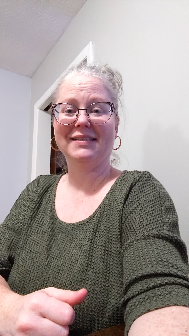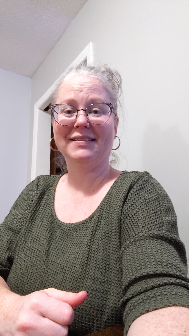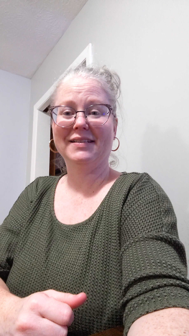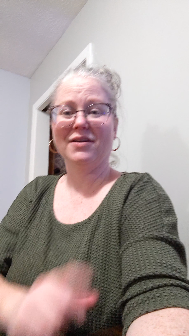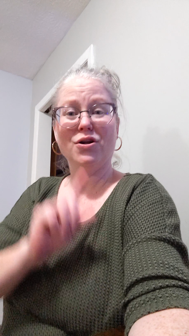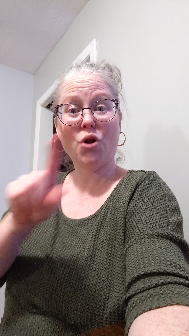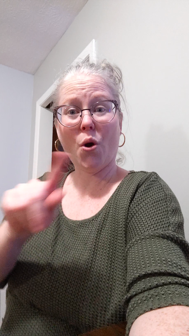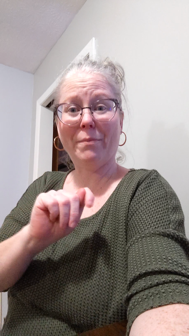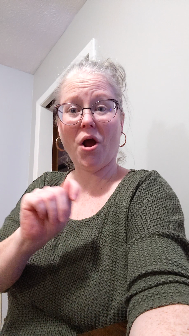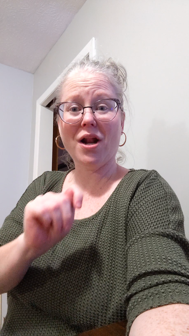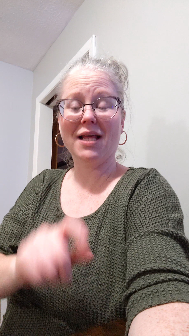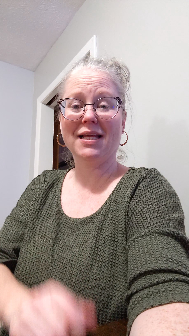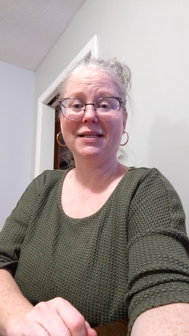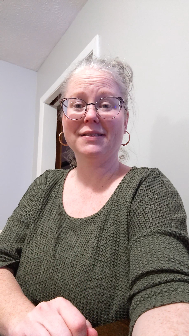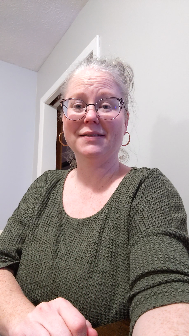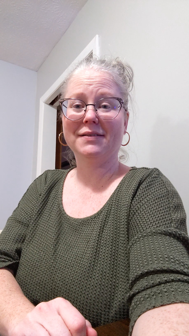go potty